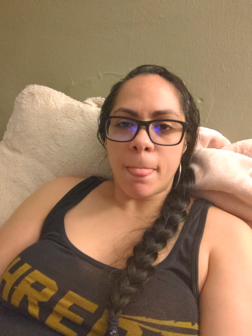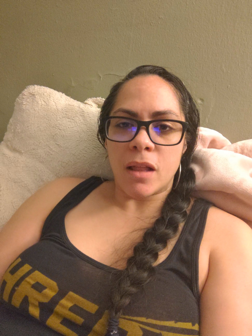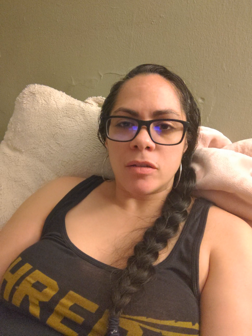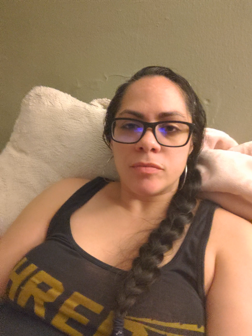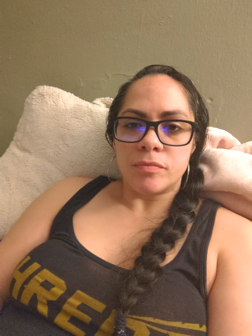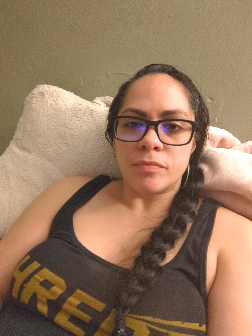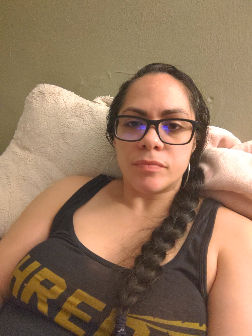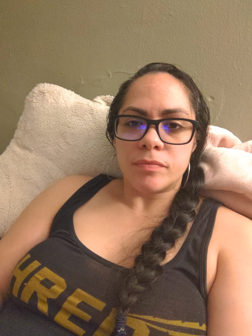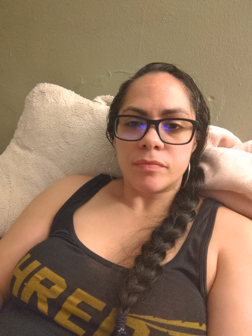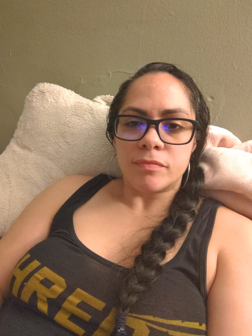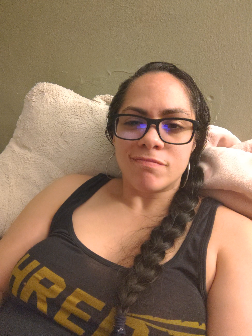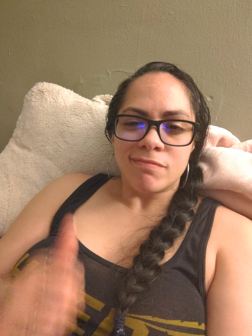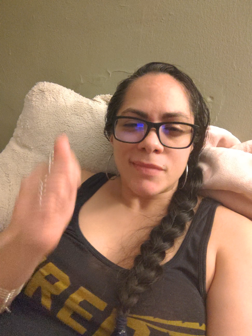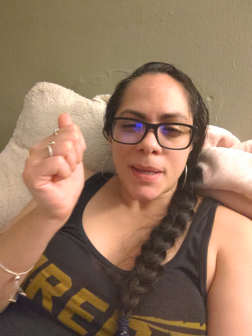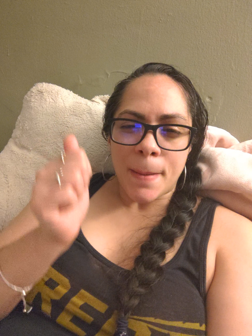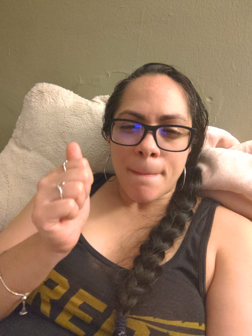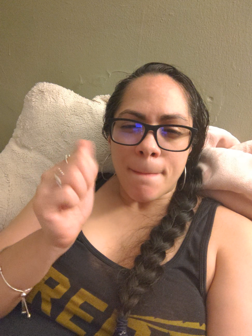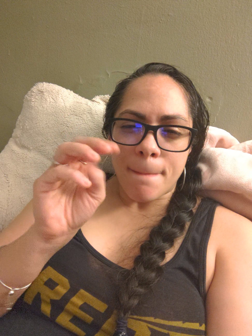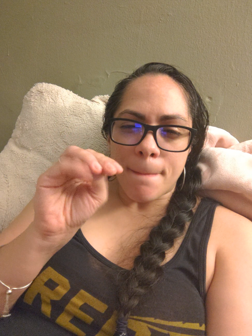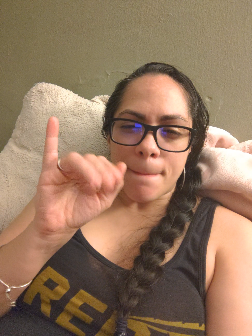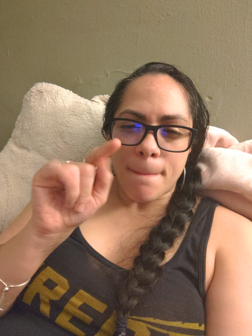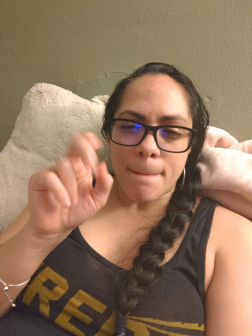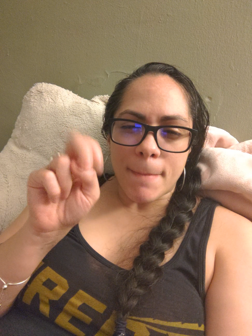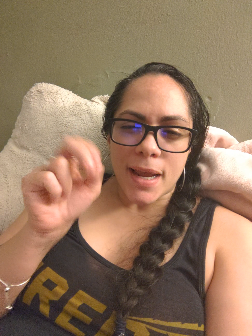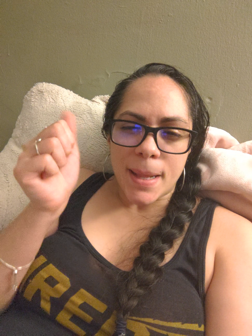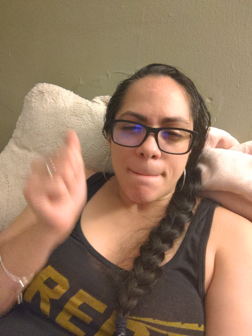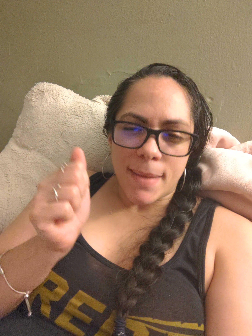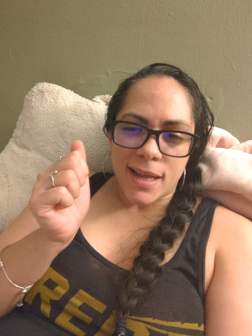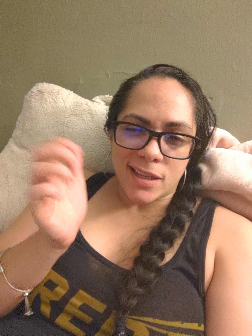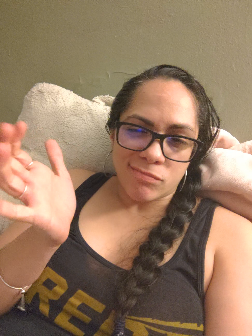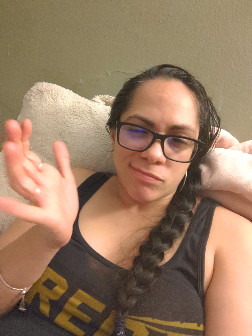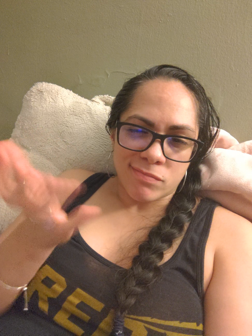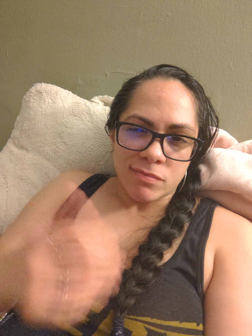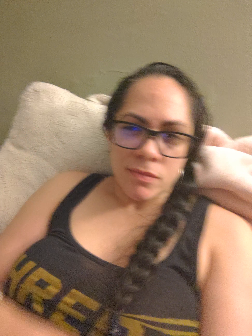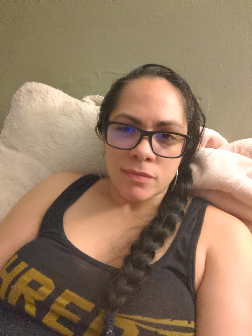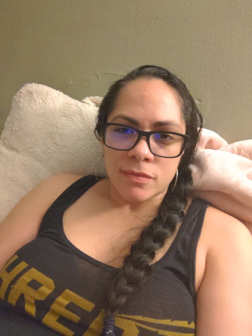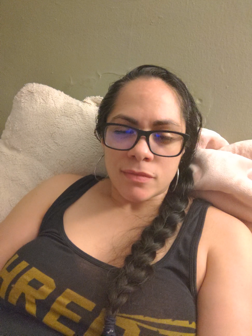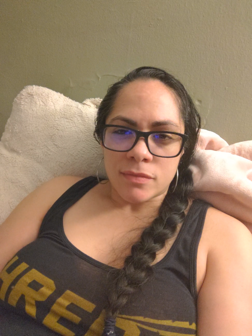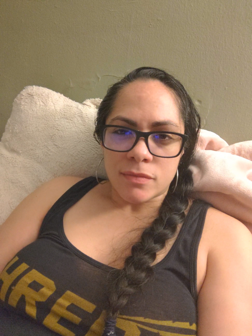mitten